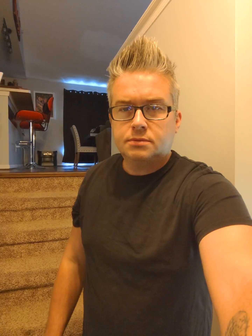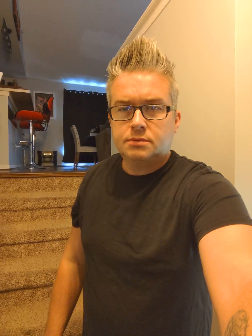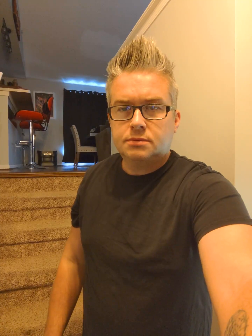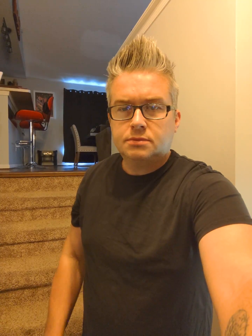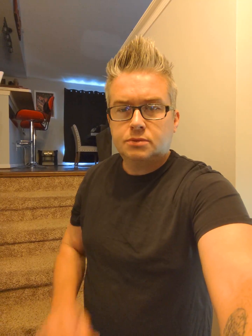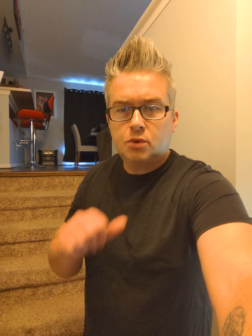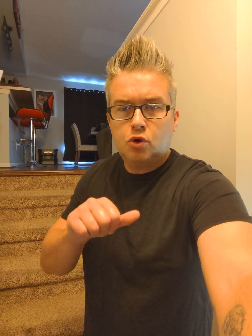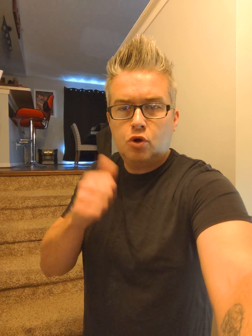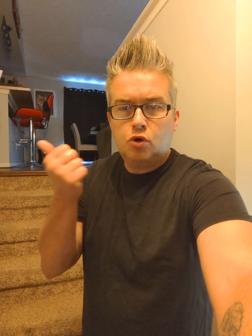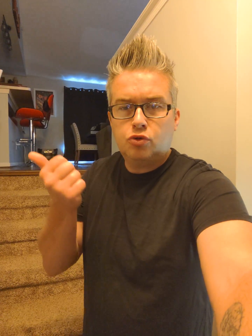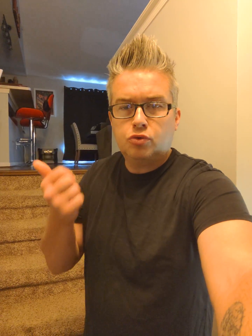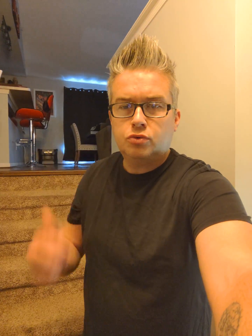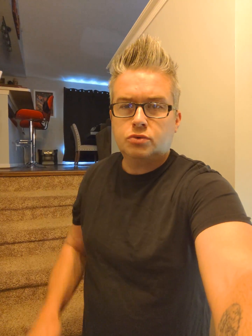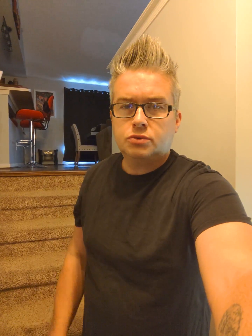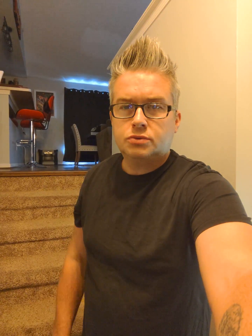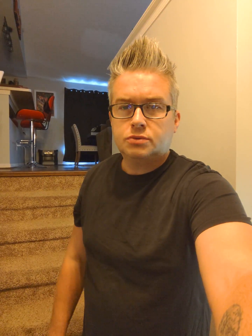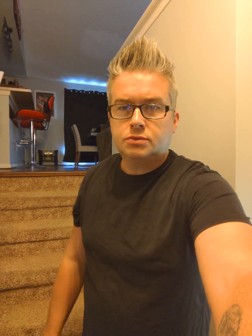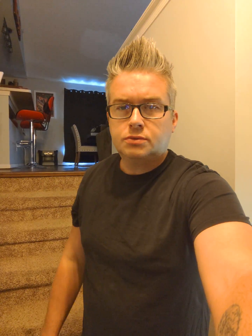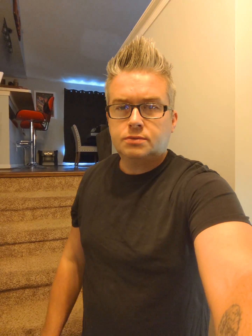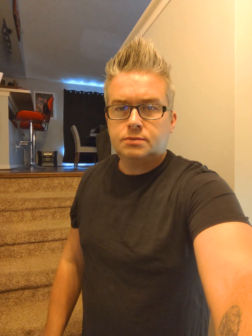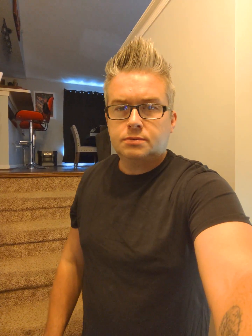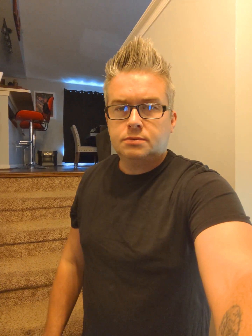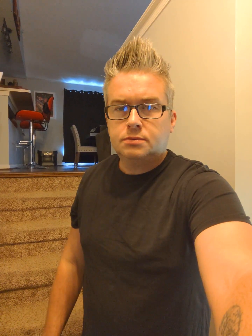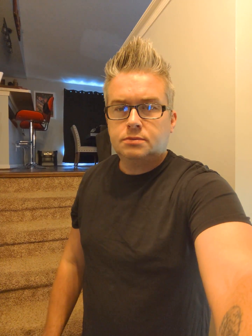other